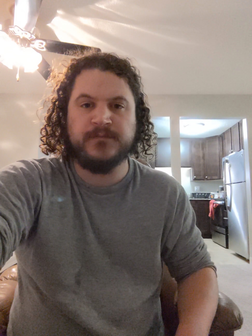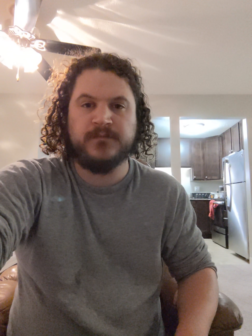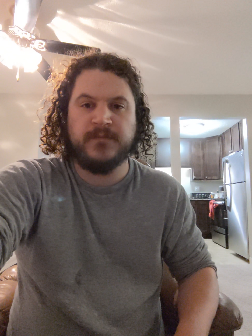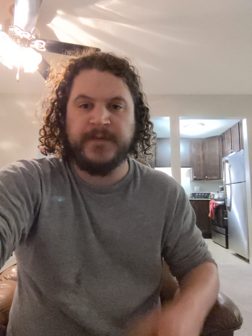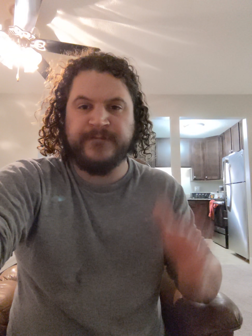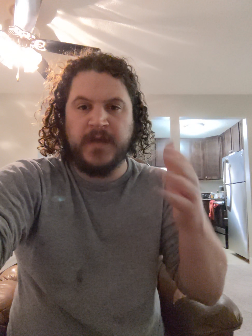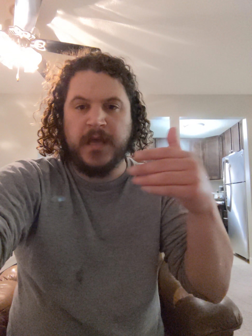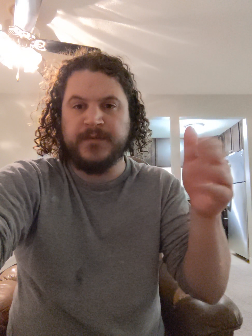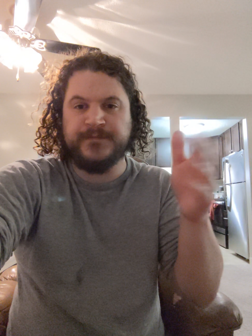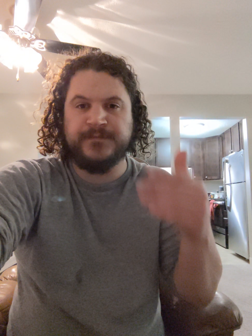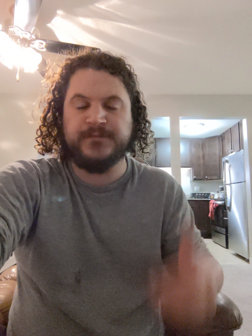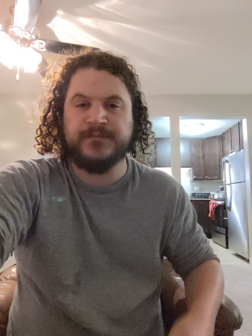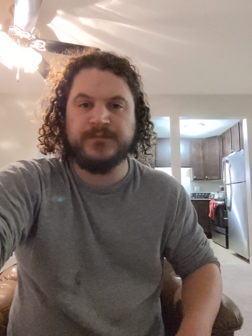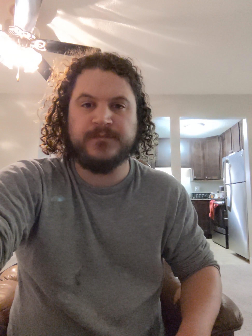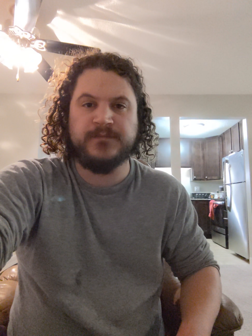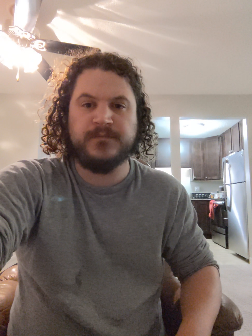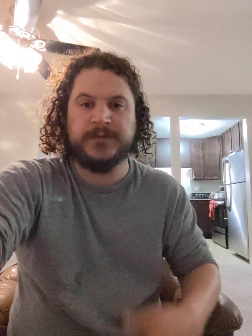flag